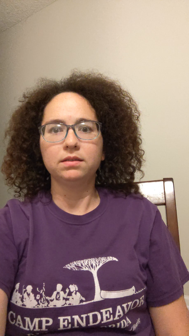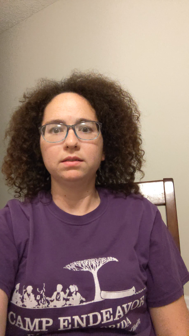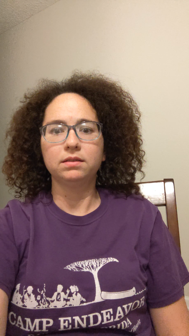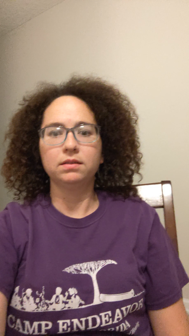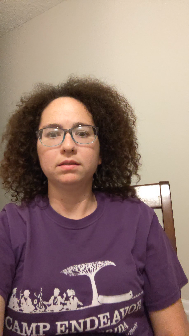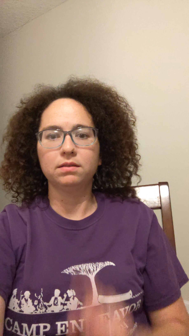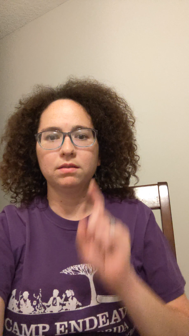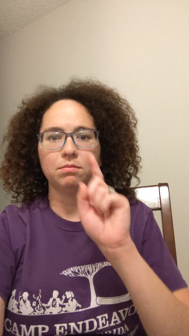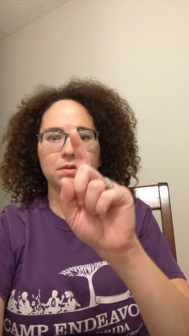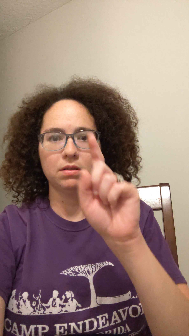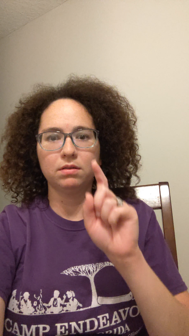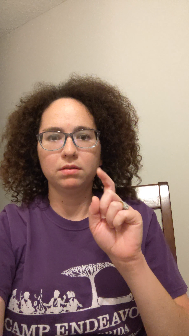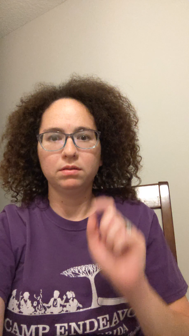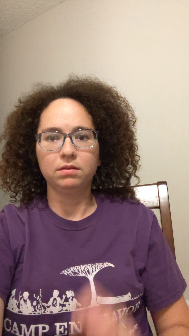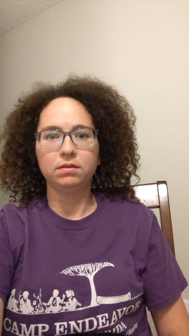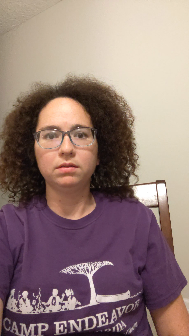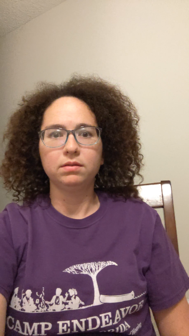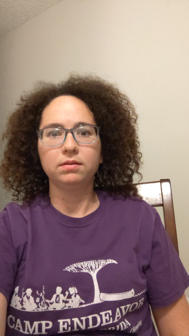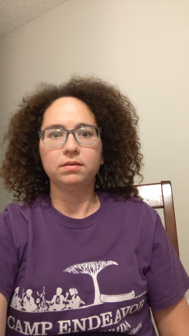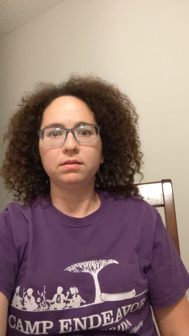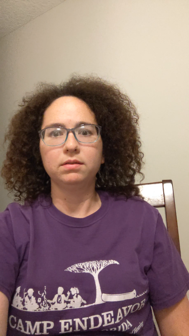bump